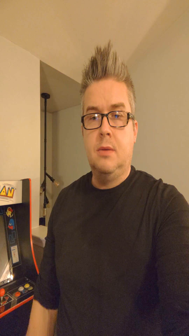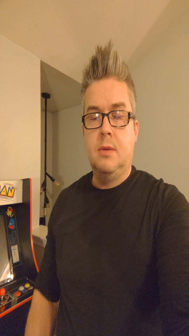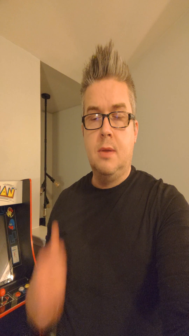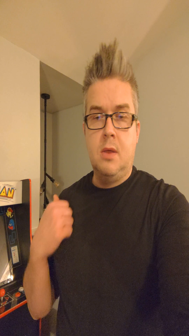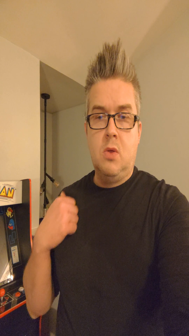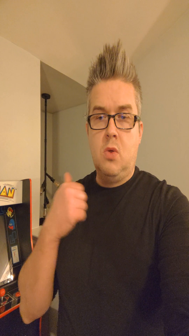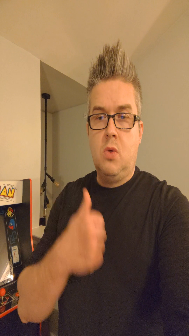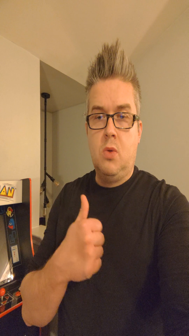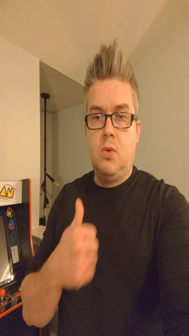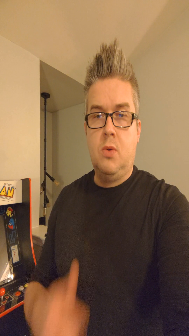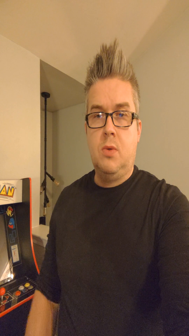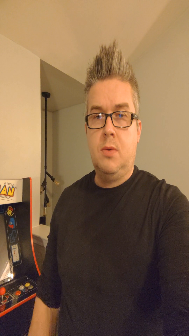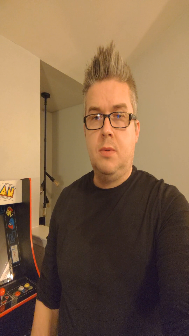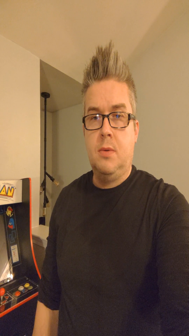jacket